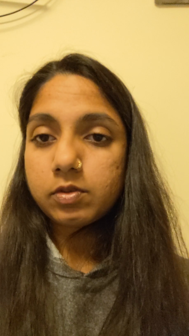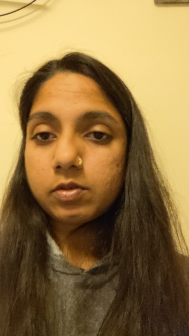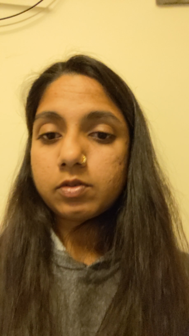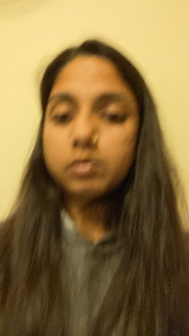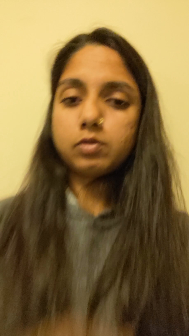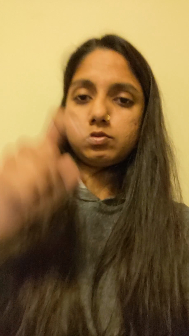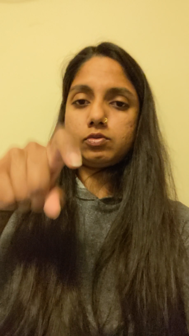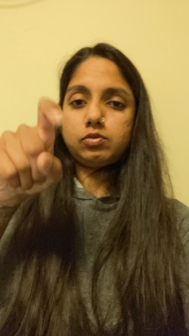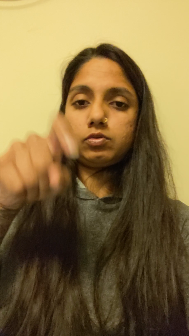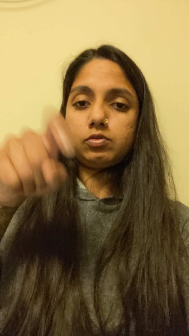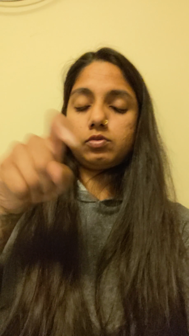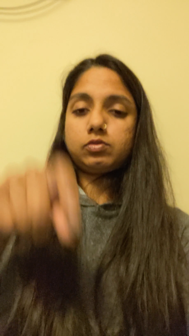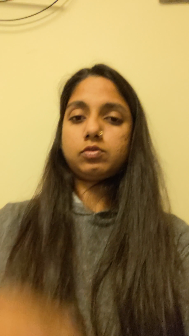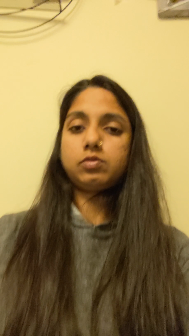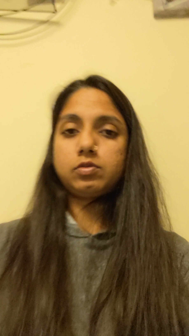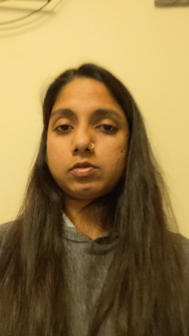should